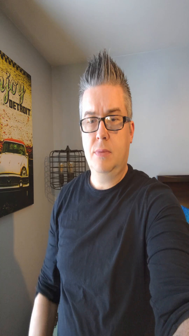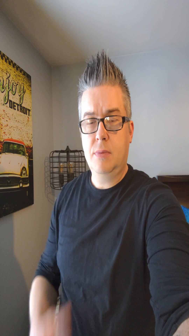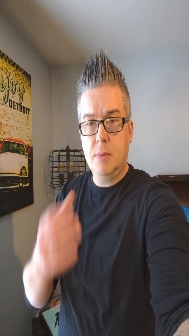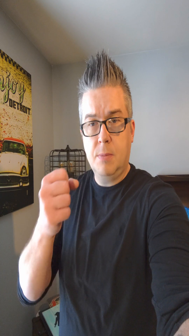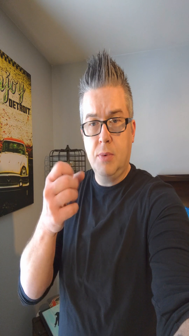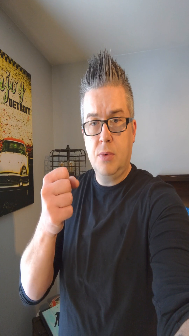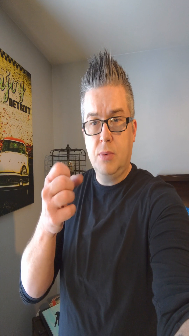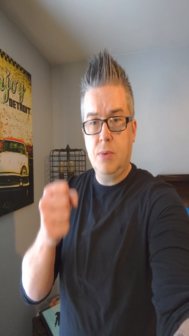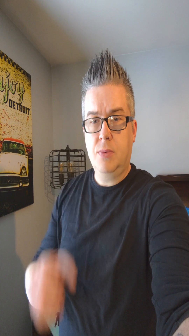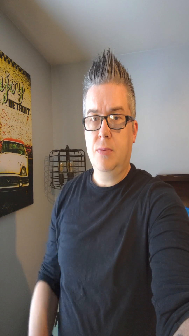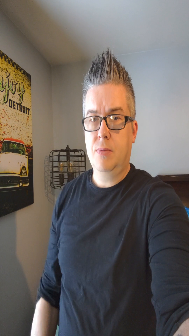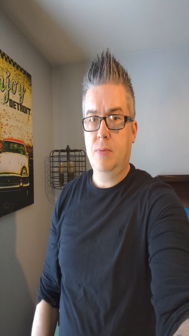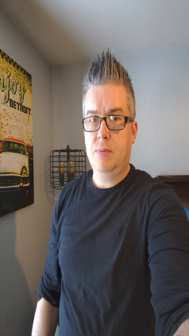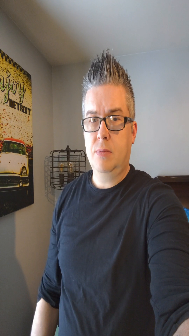milk